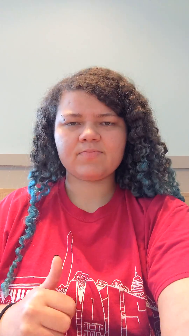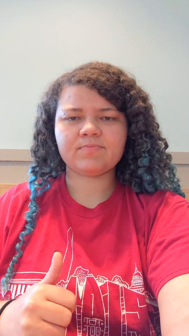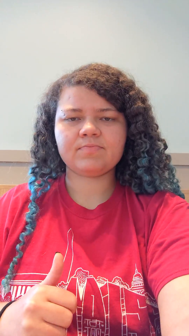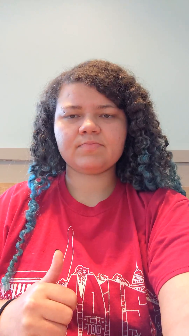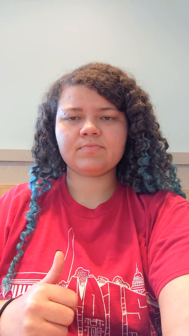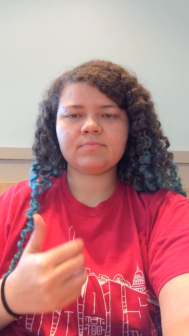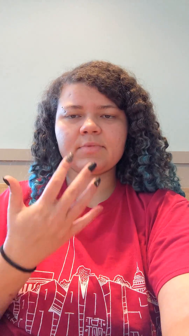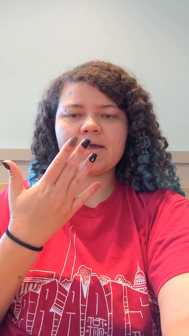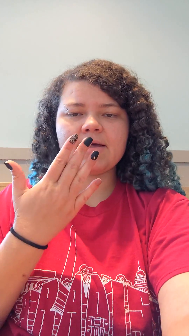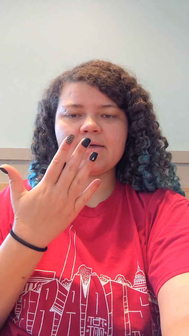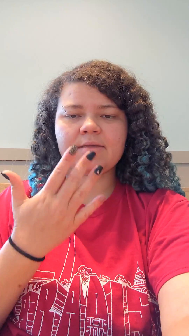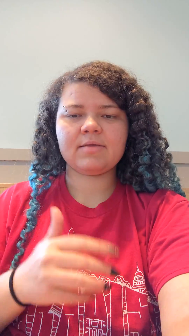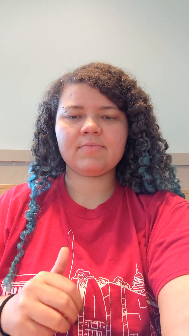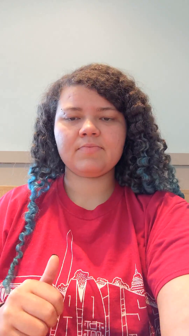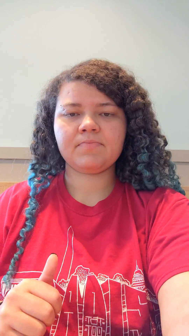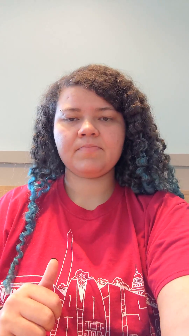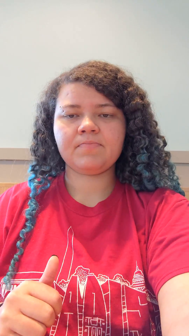hand